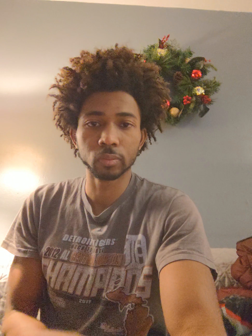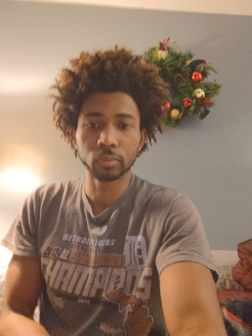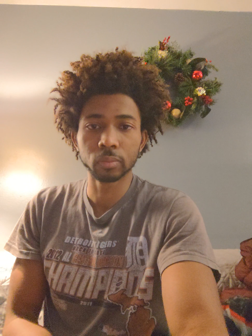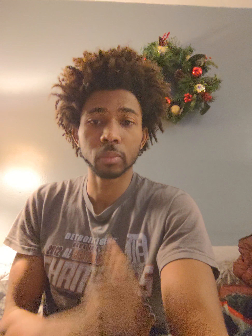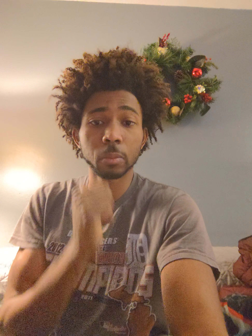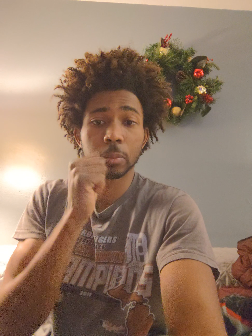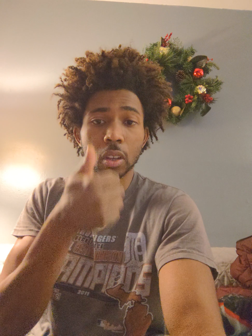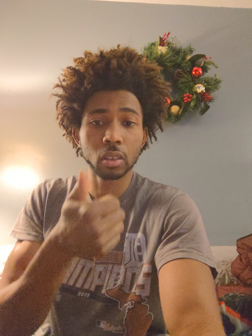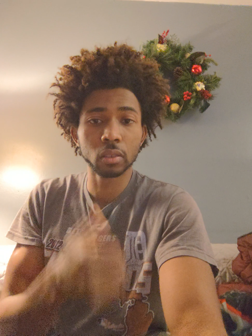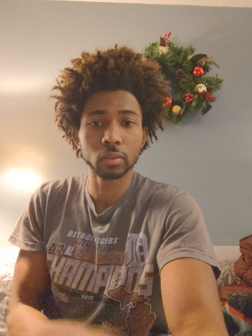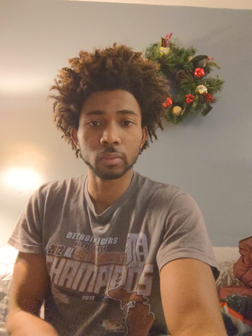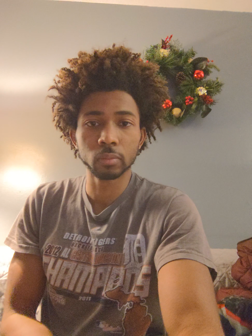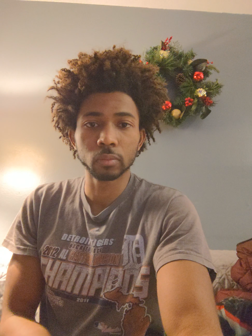tomorrow